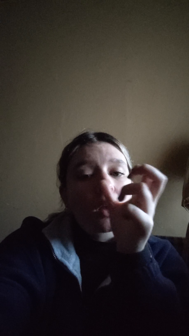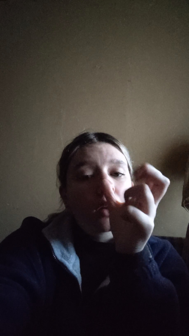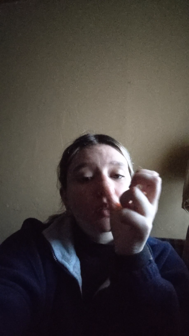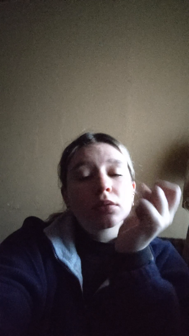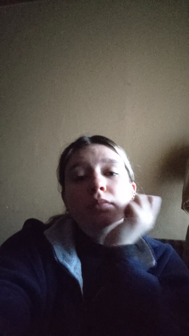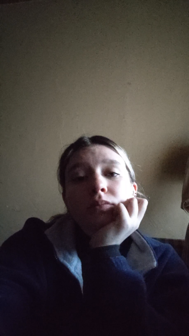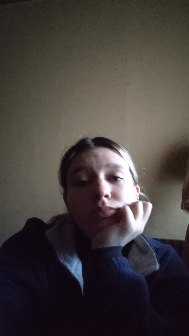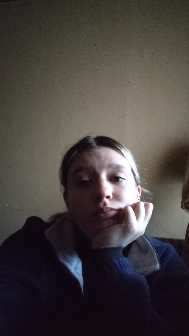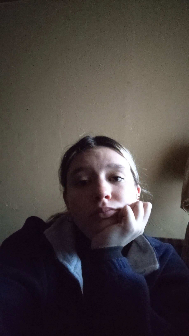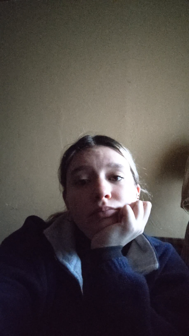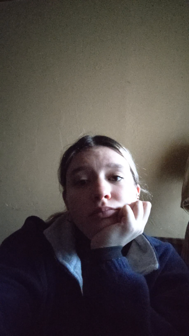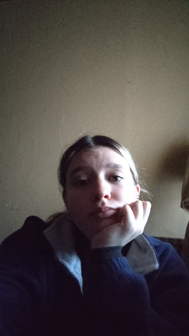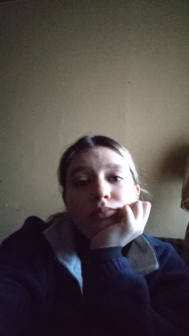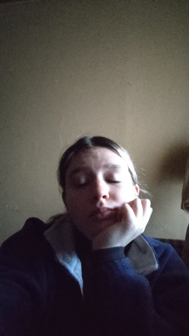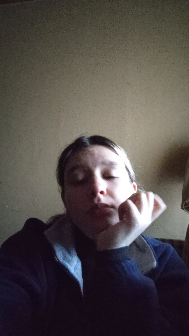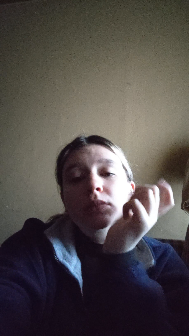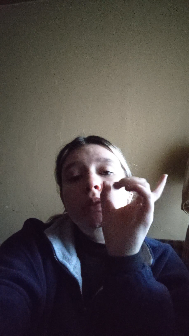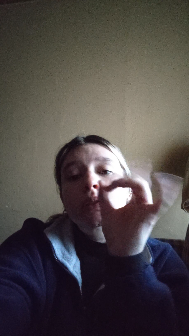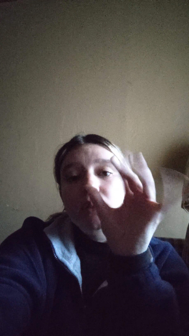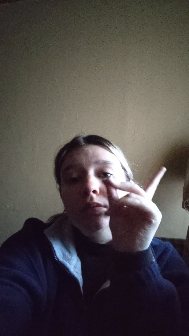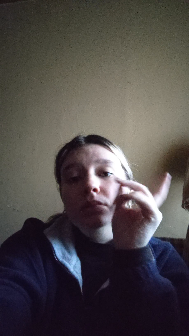did